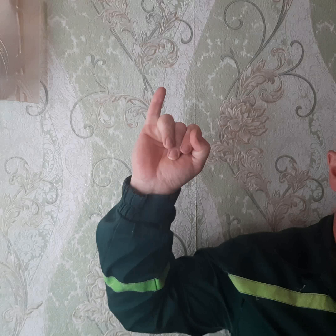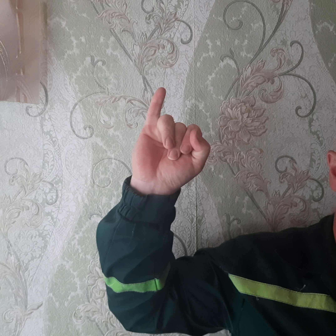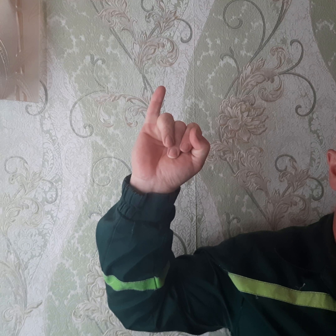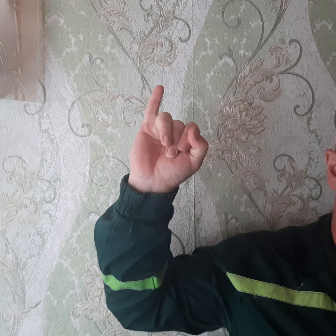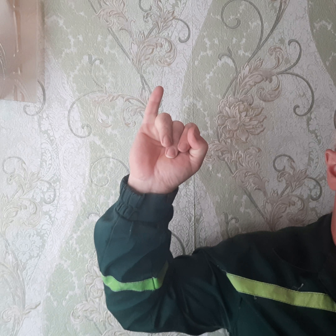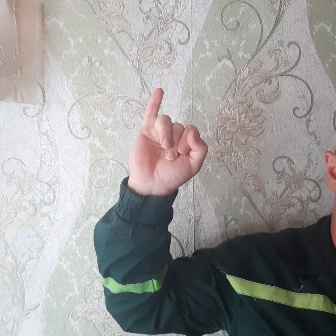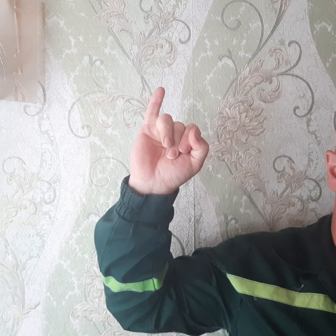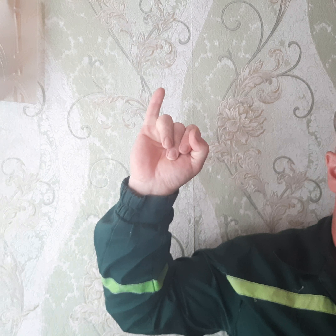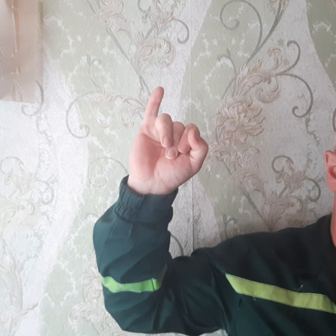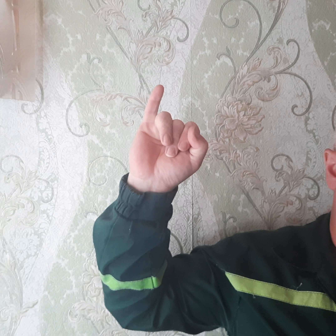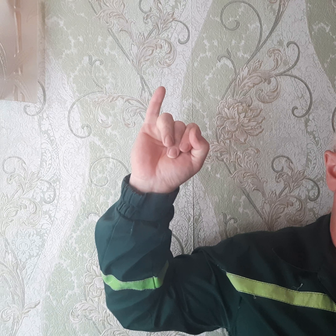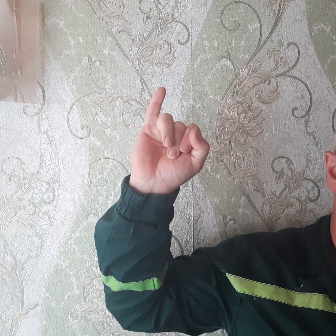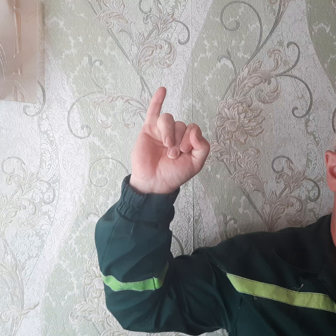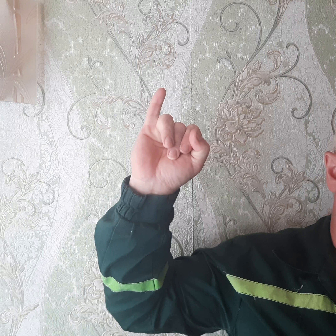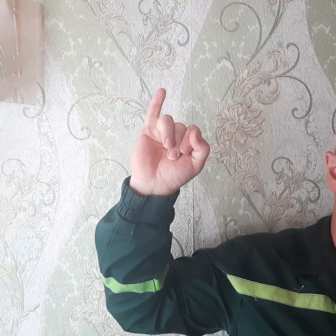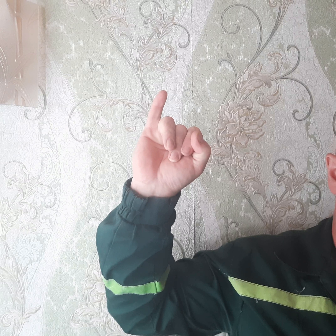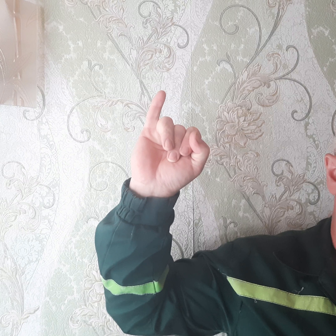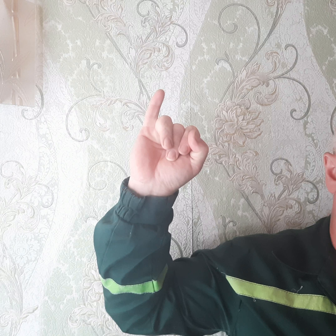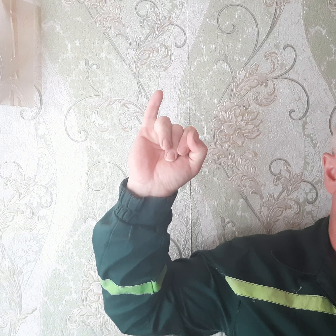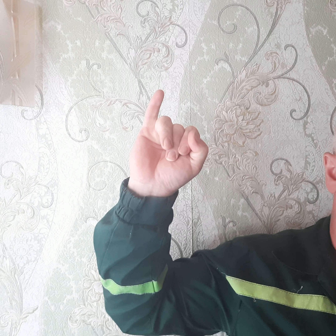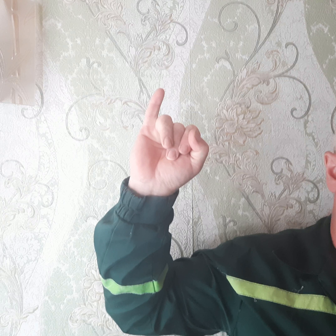І